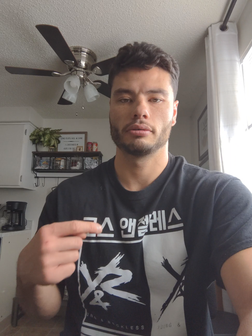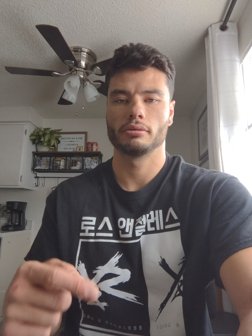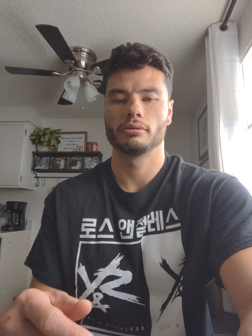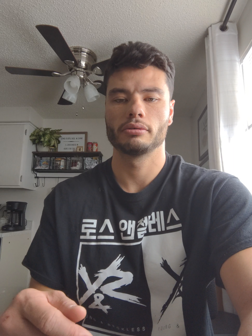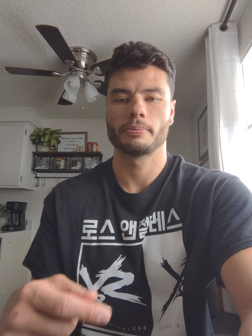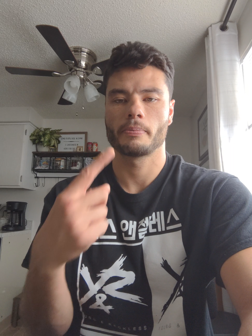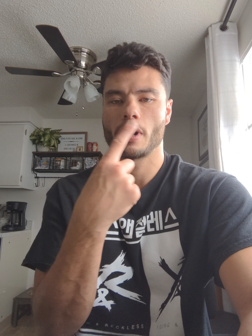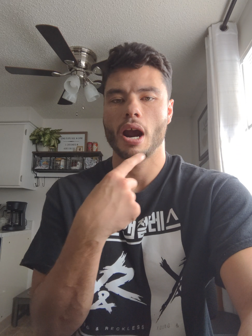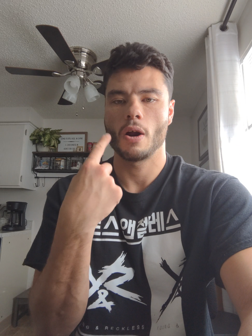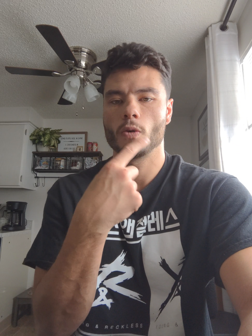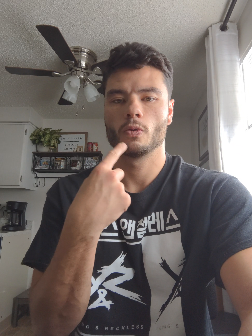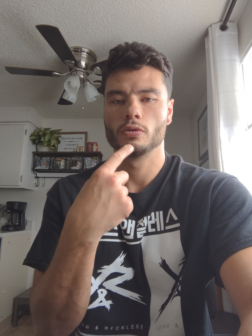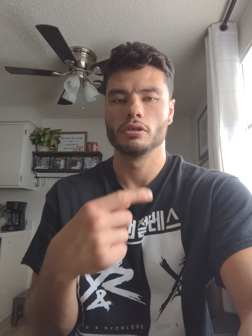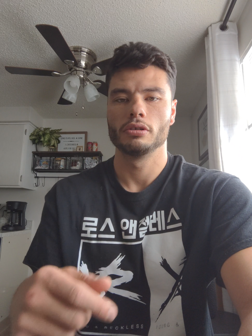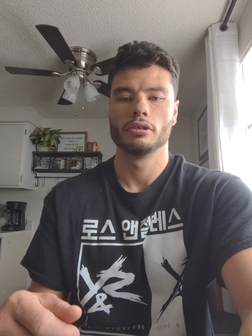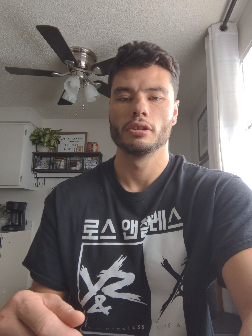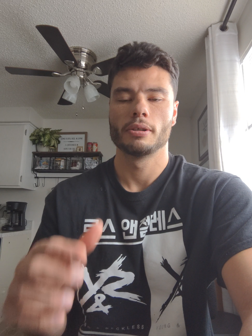mouth